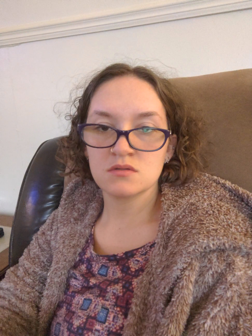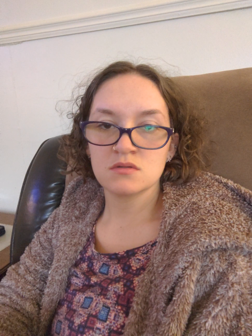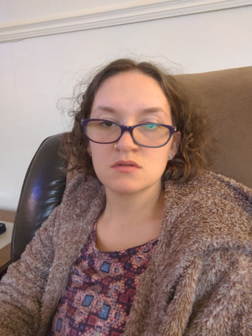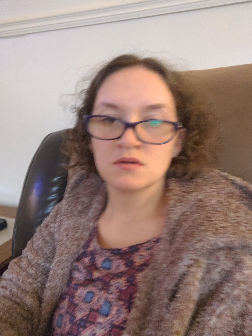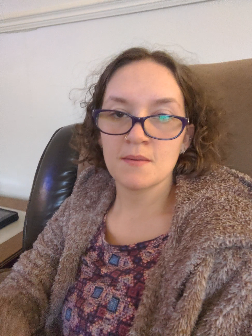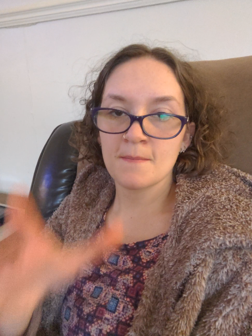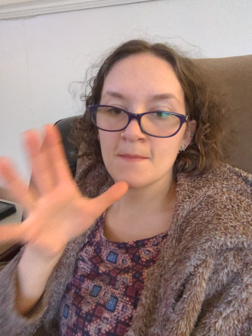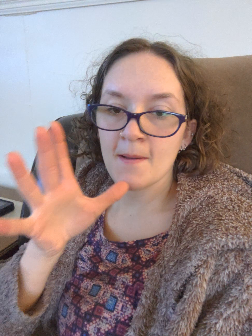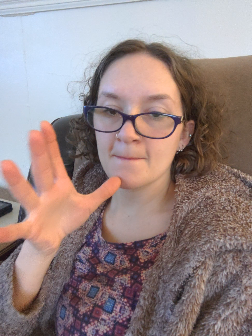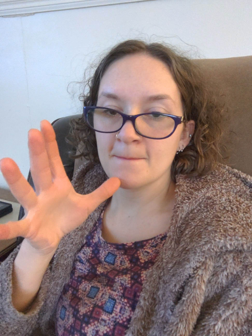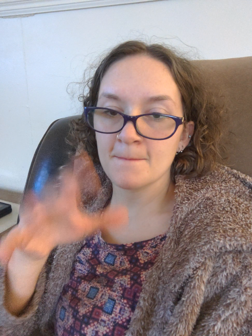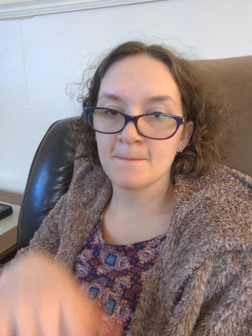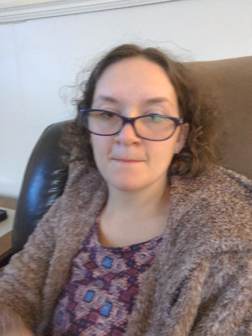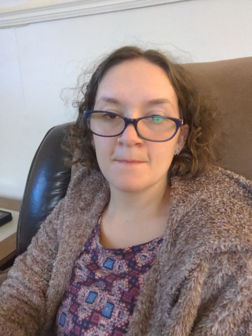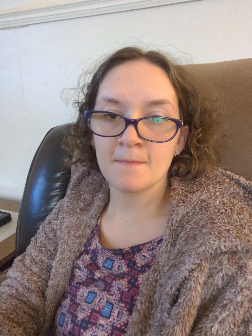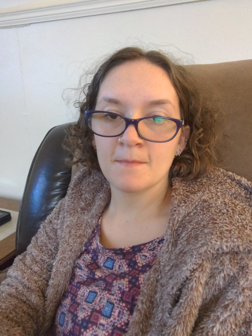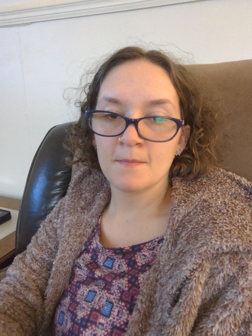mom